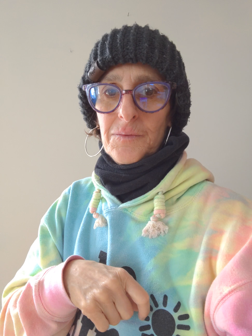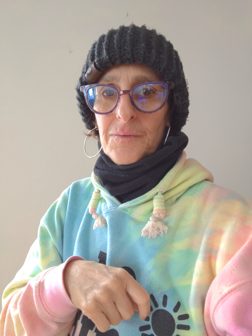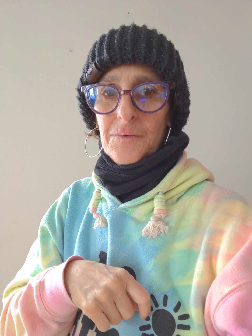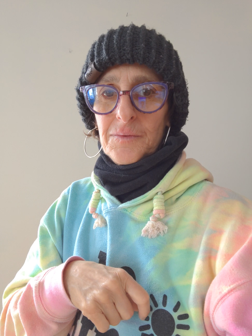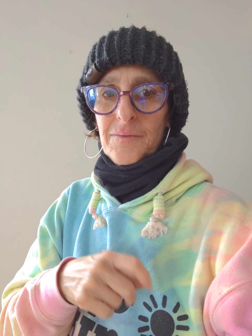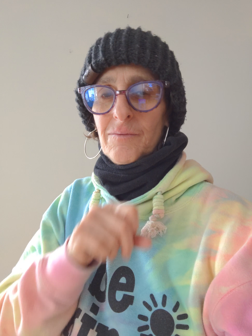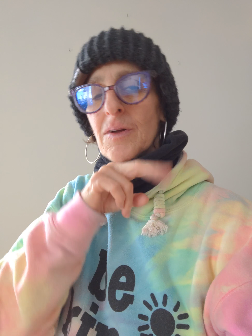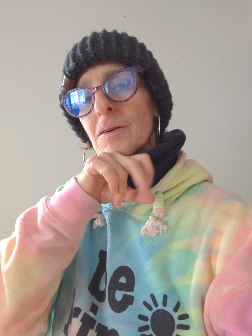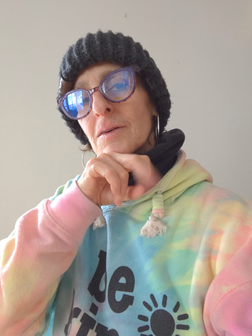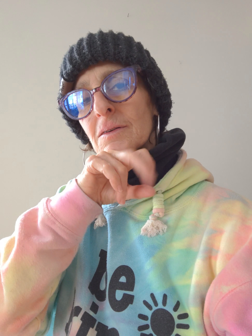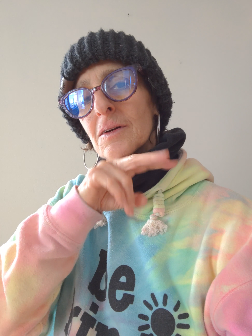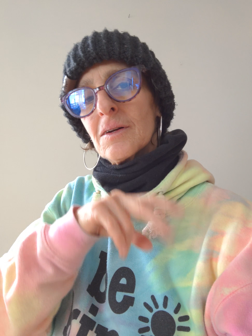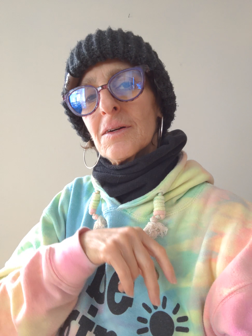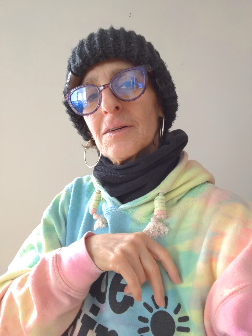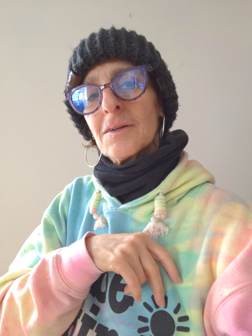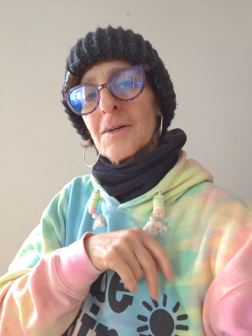frog